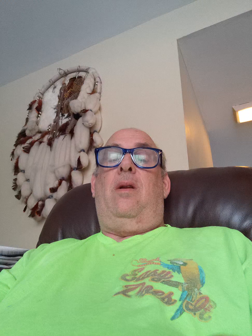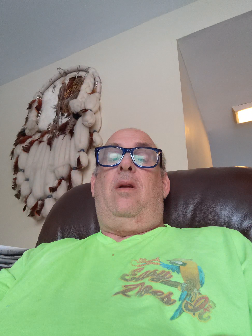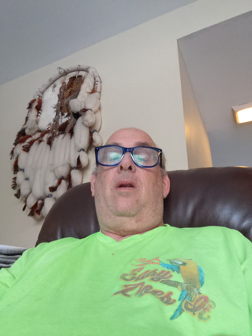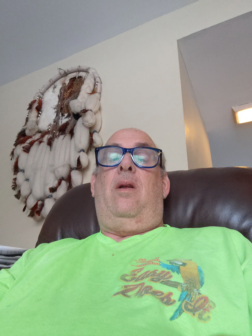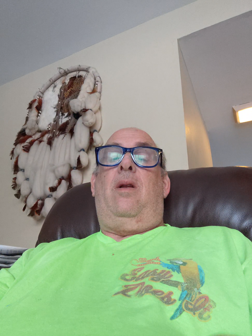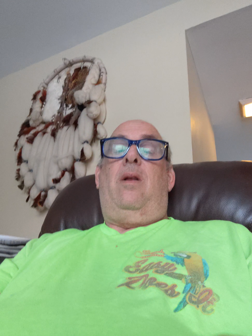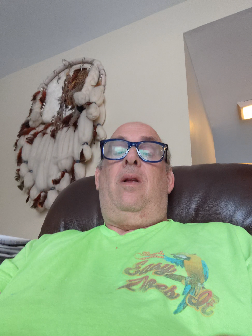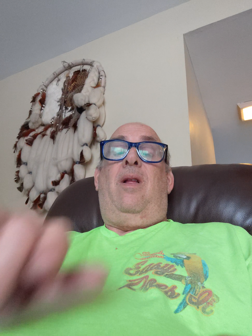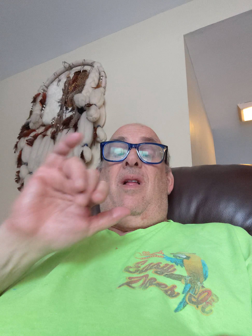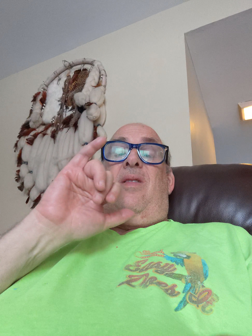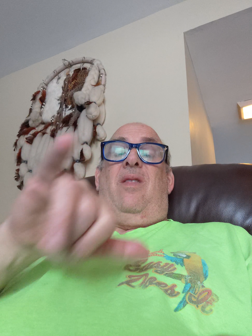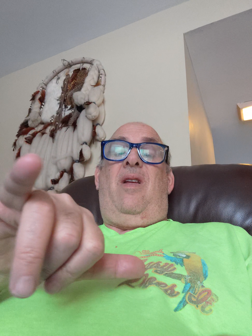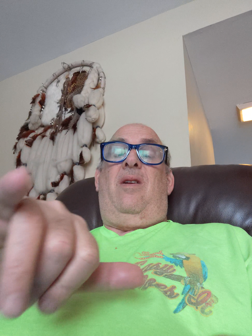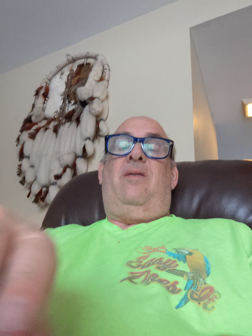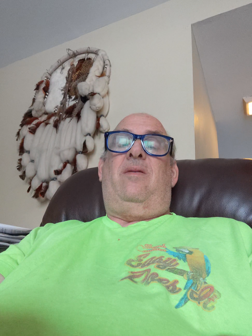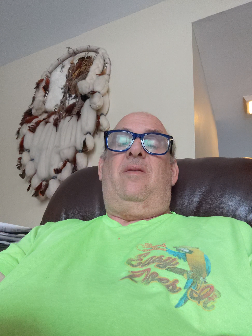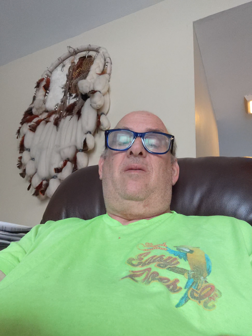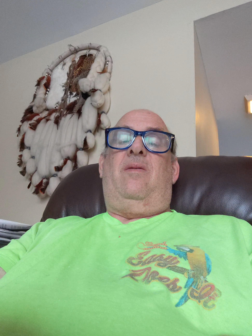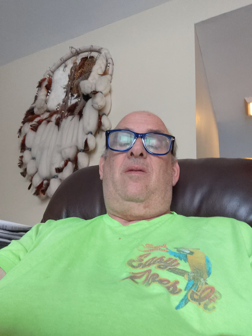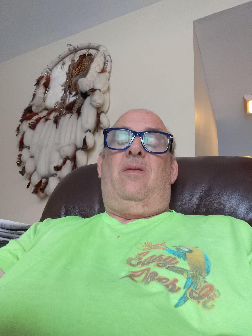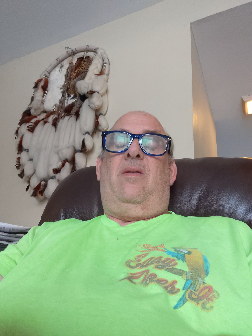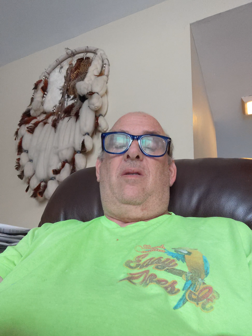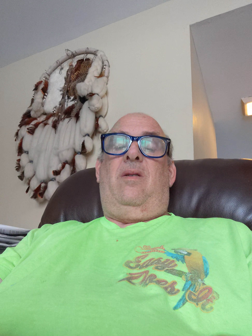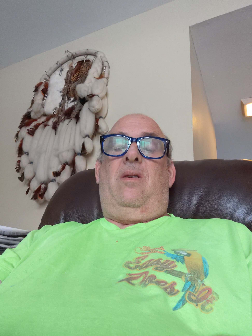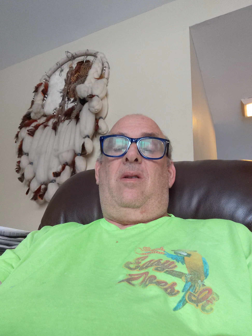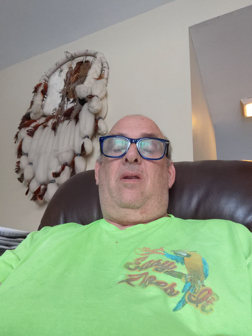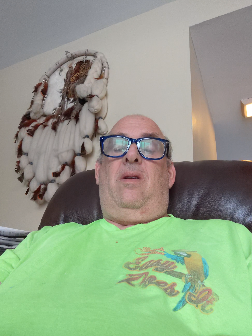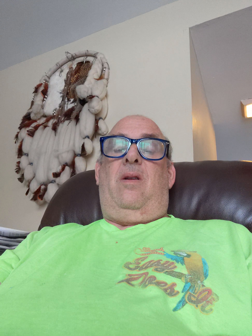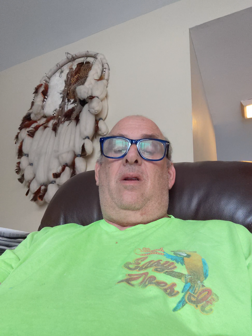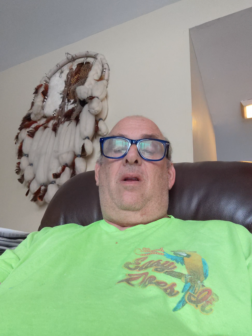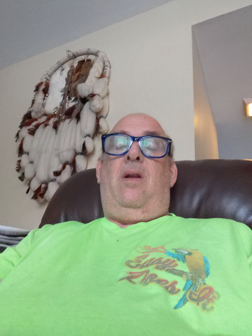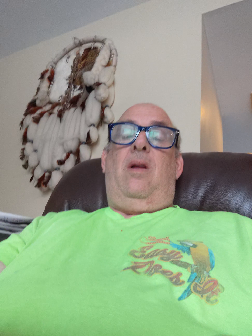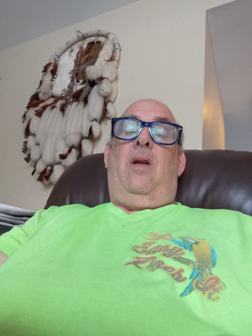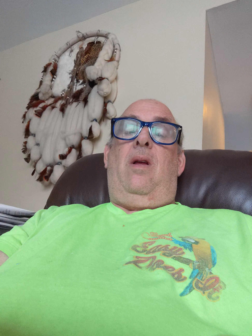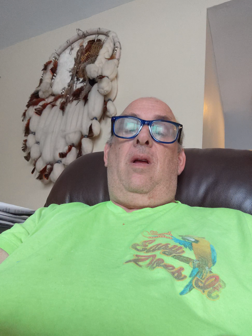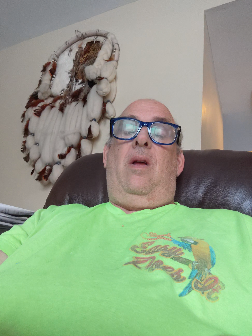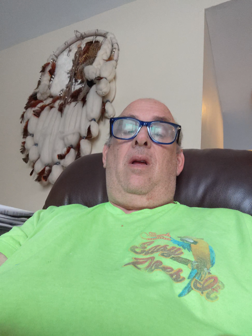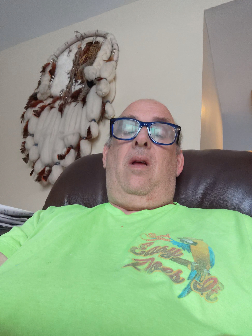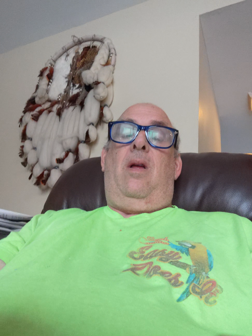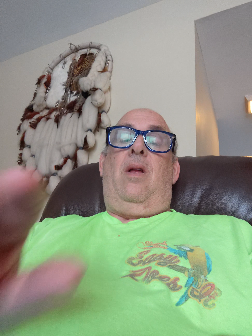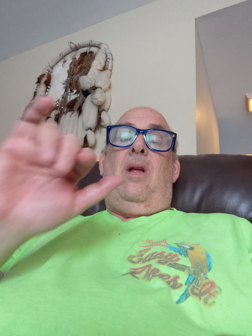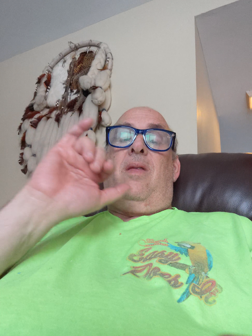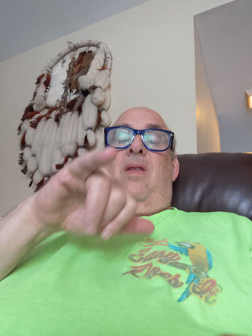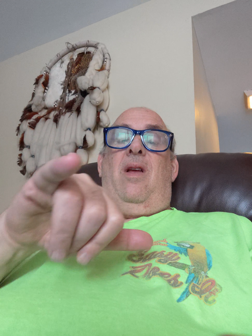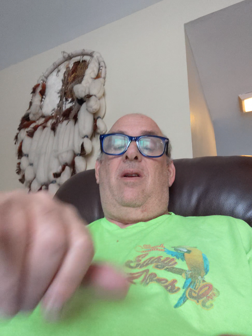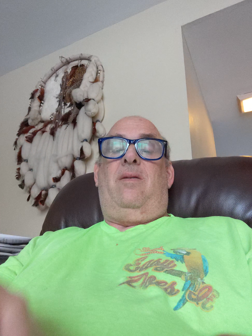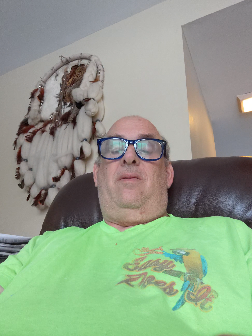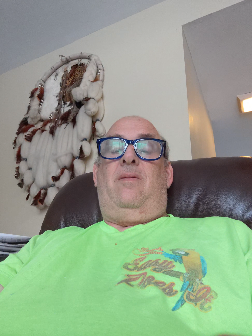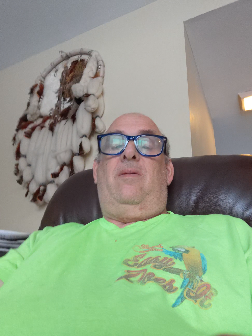that